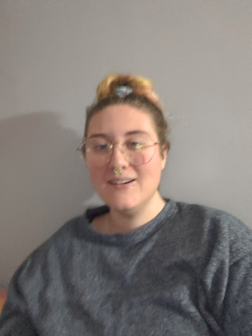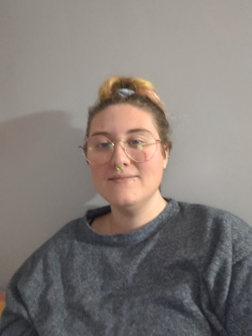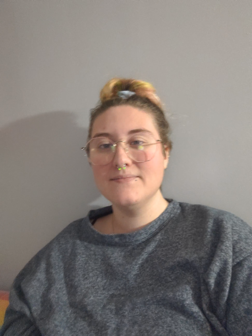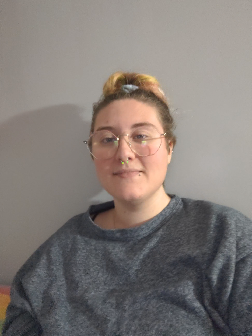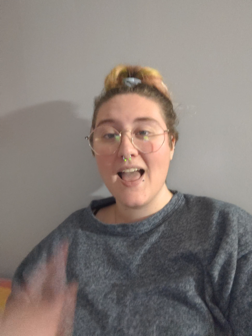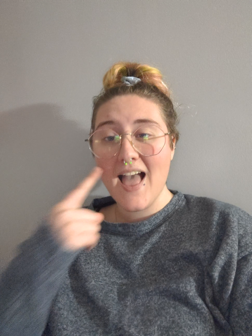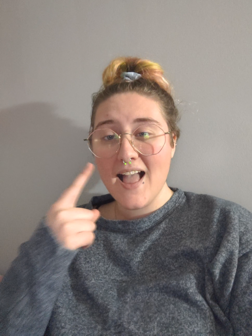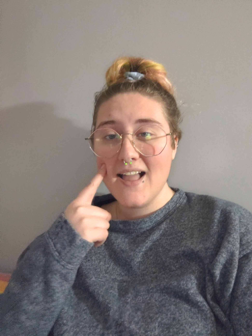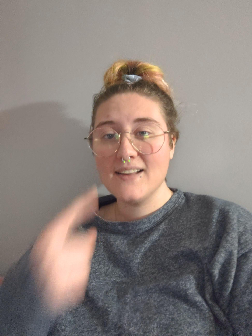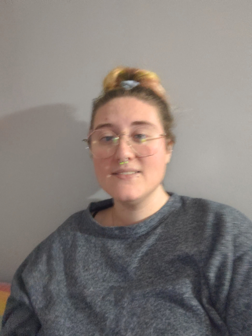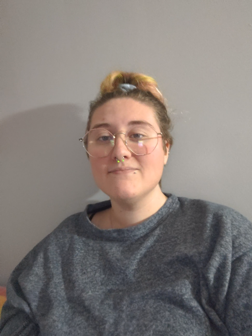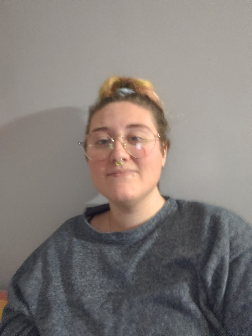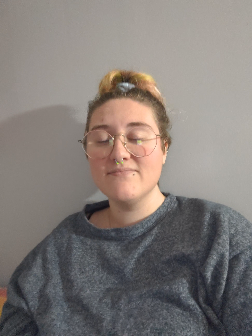eye